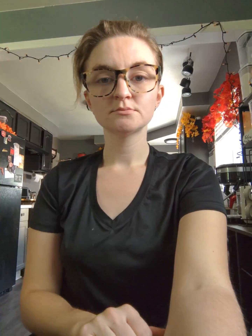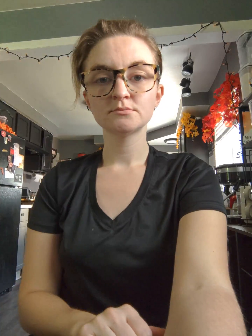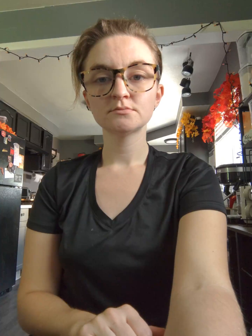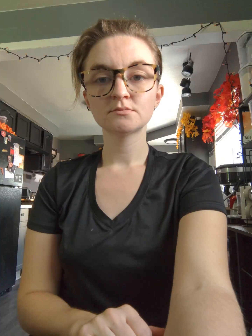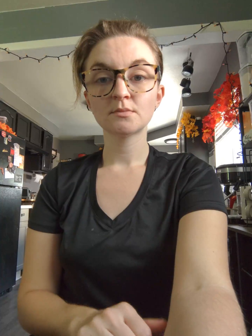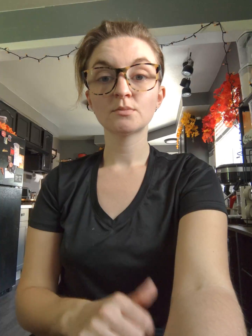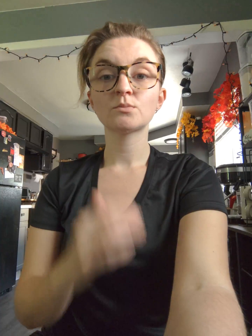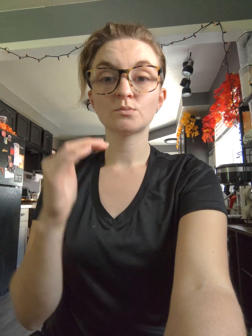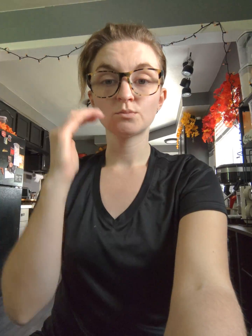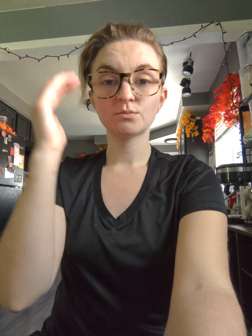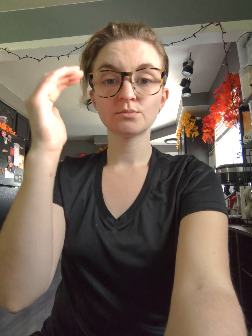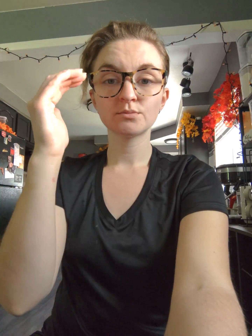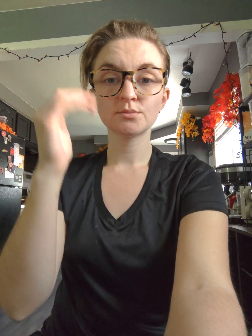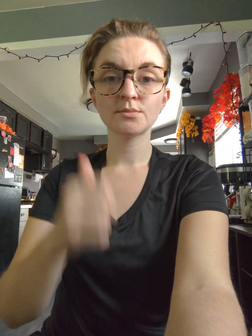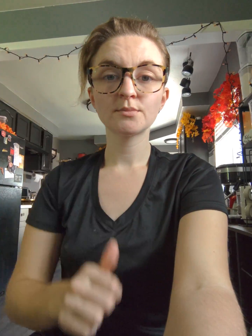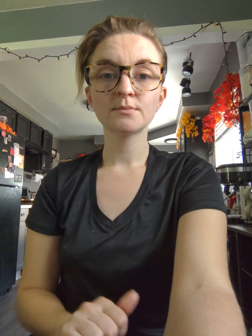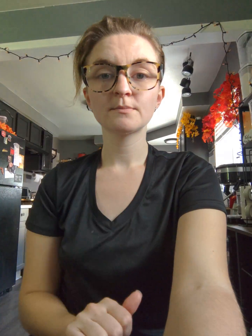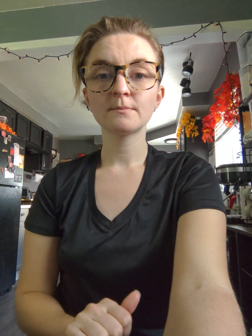big